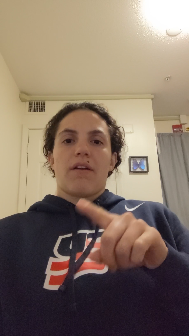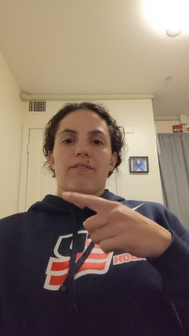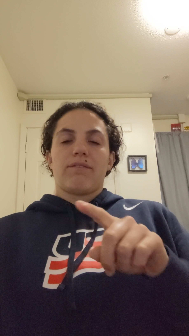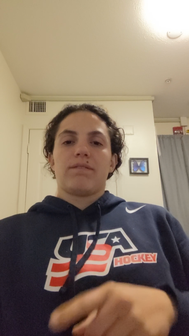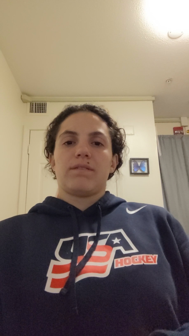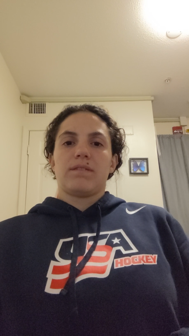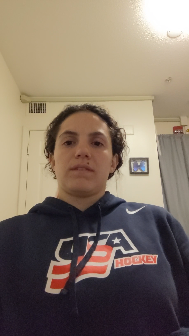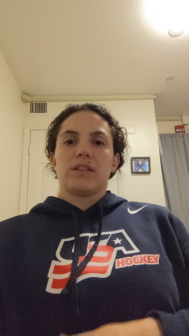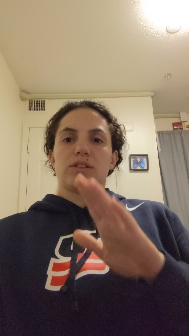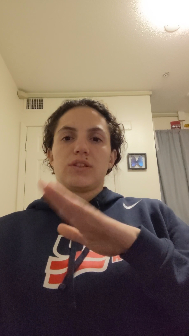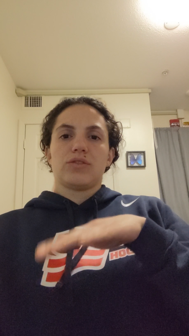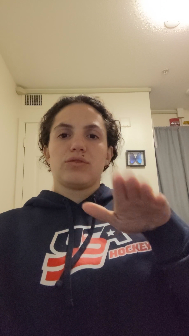children